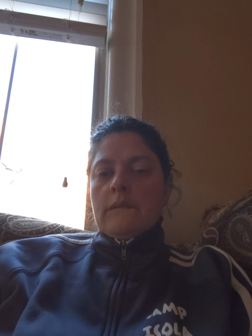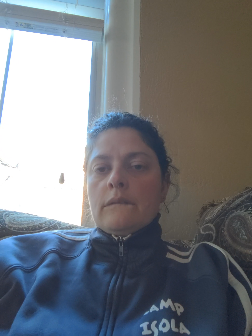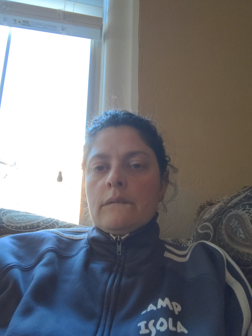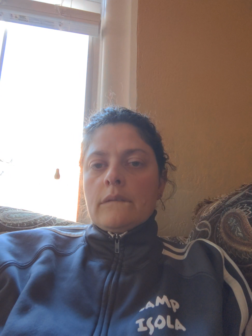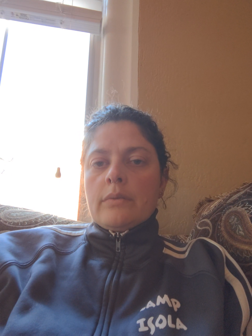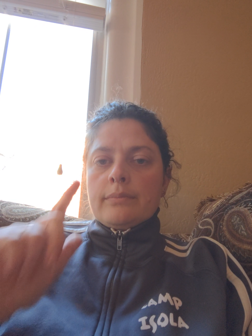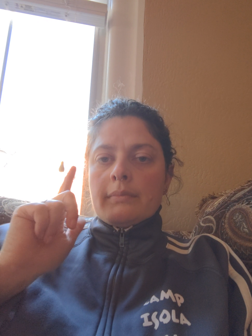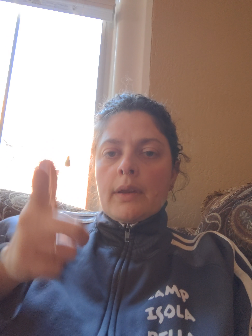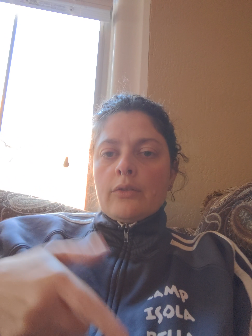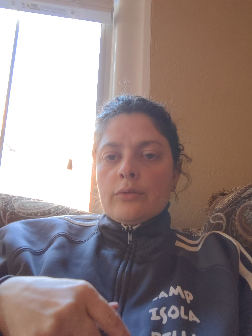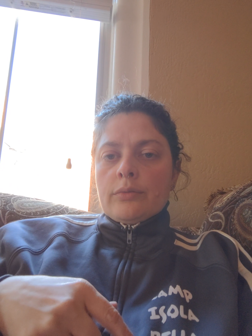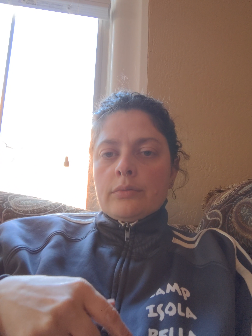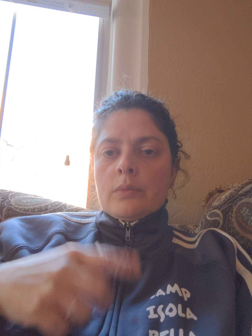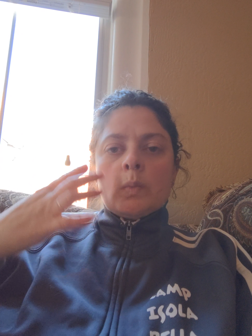later